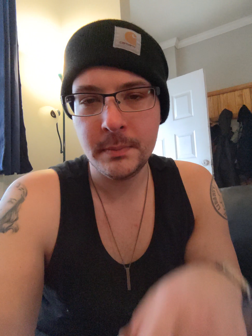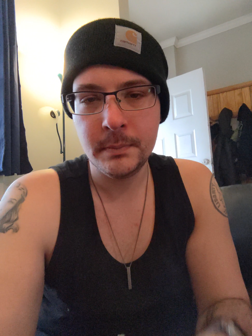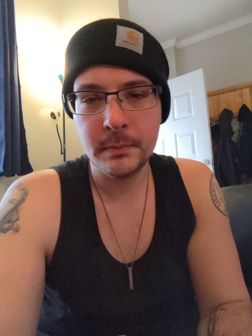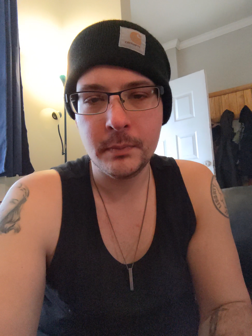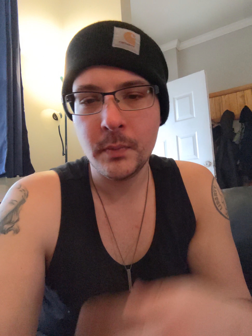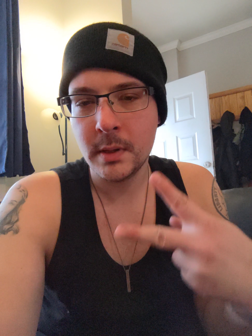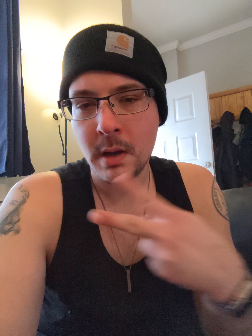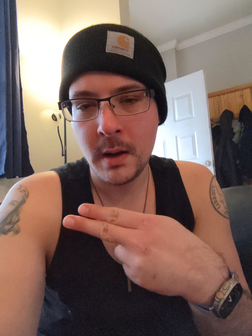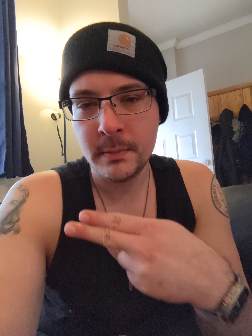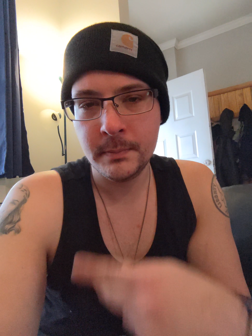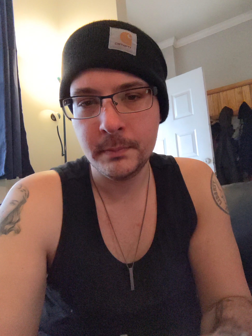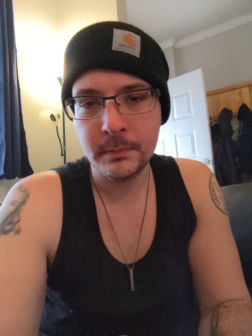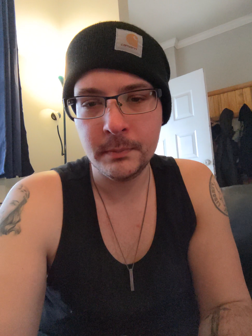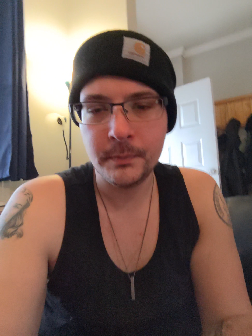cut